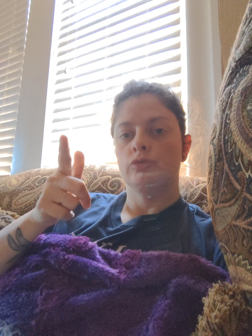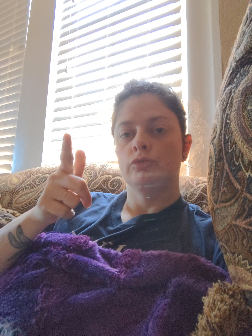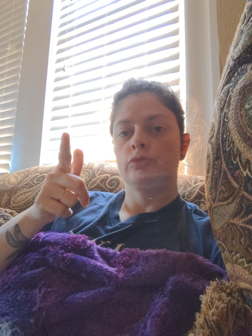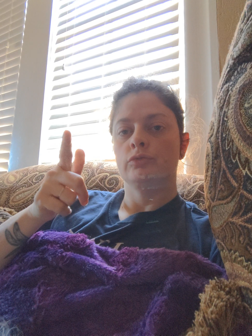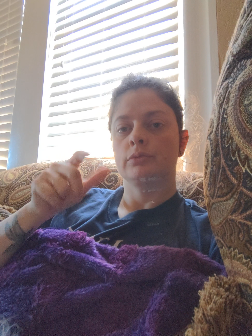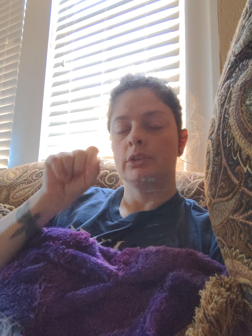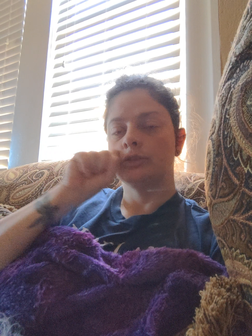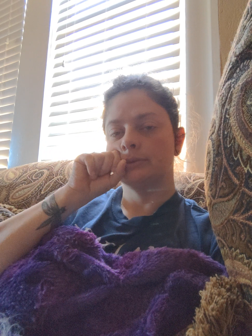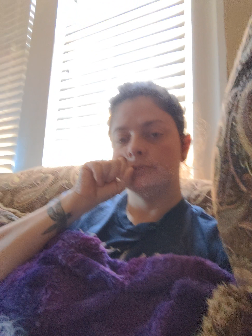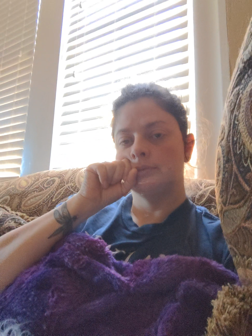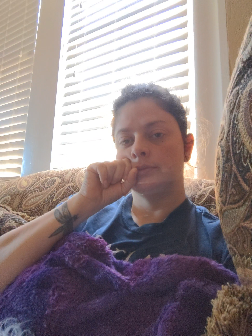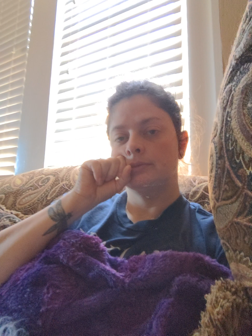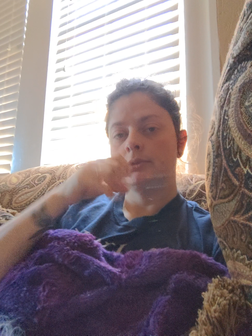carrot